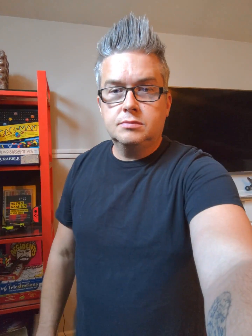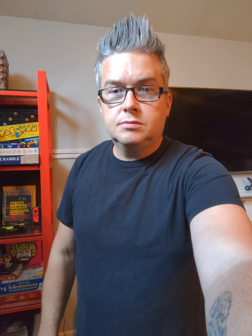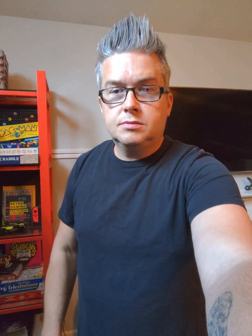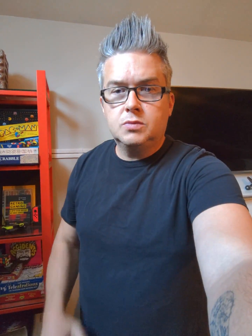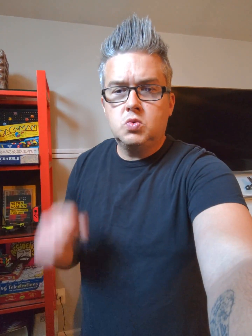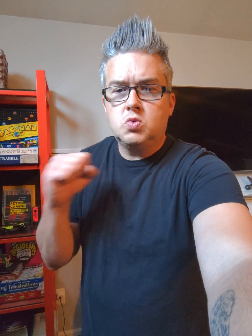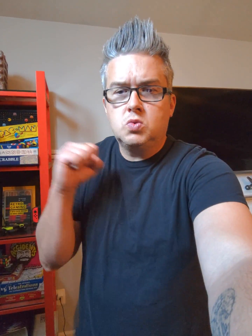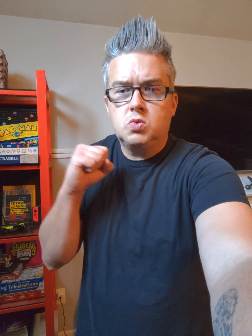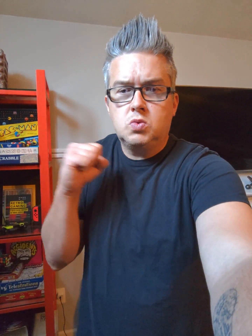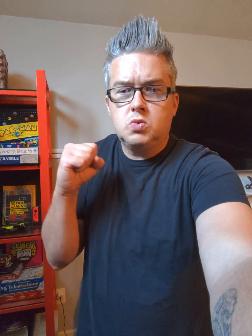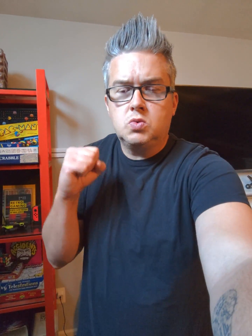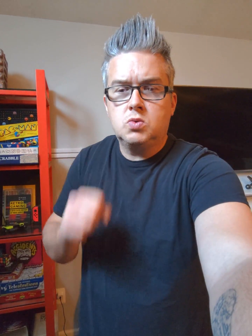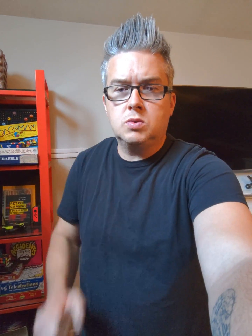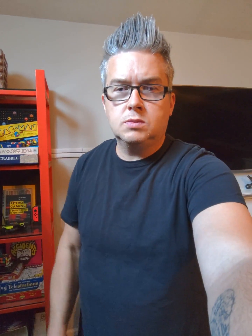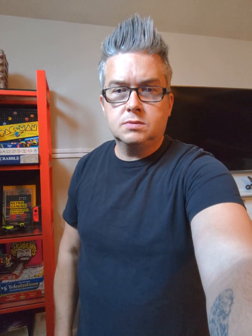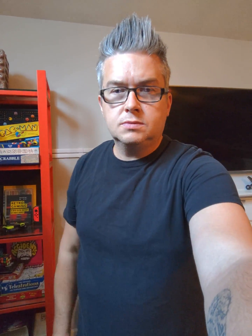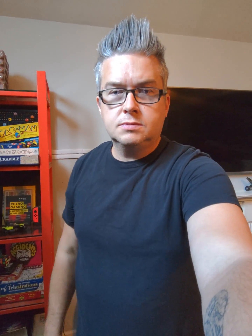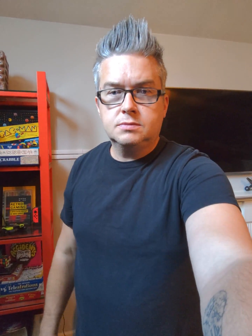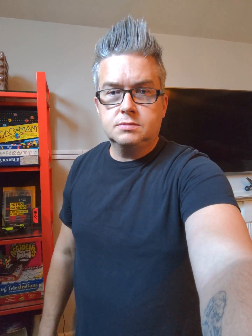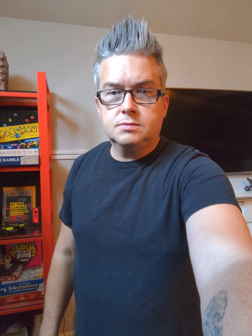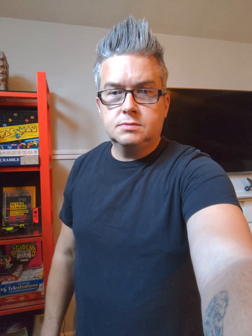cold